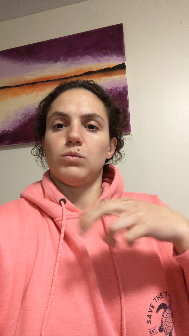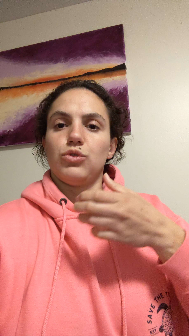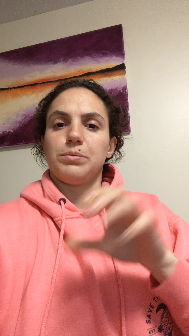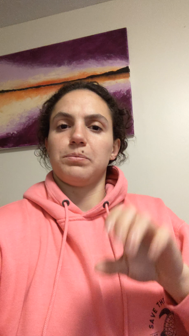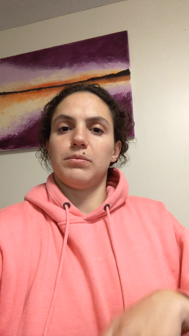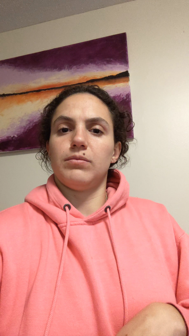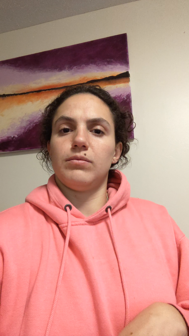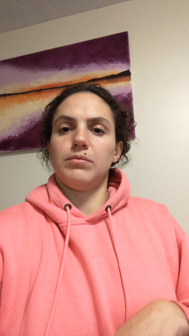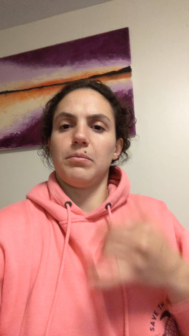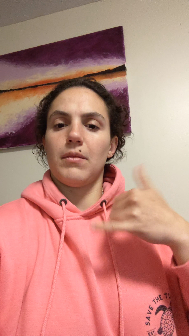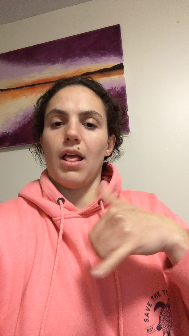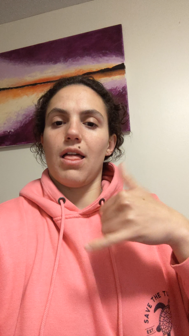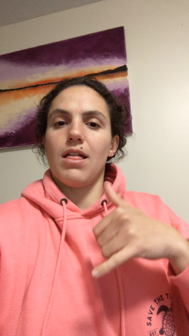play